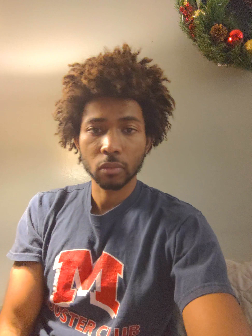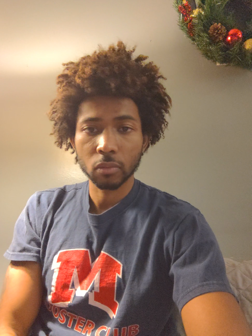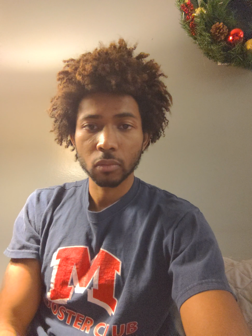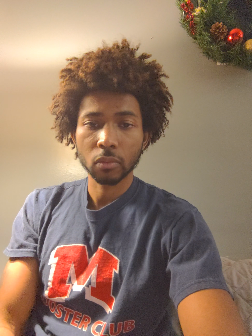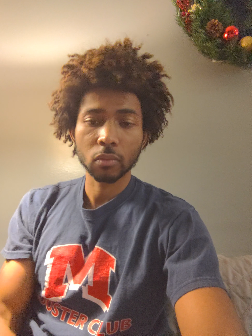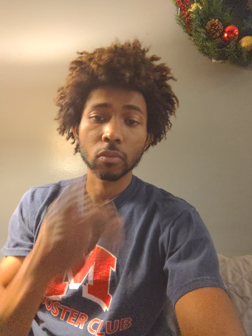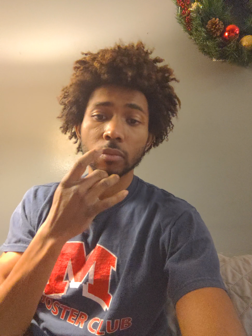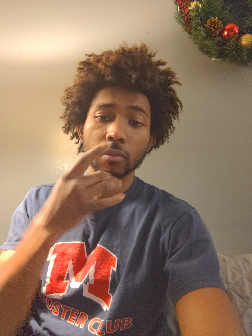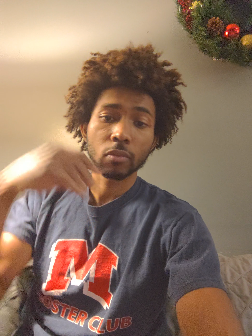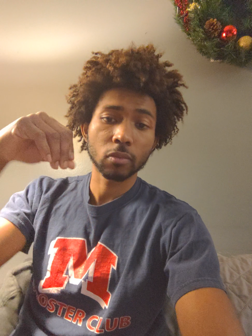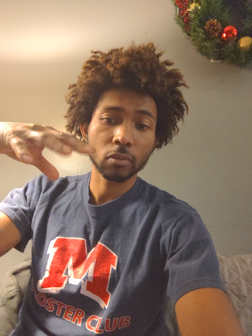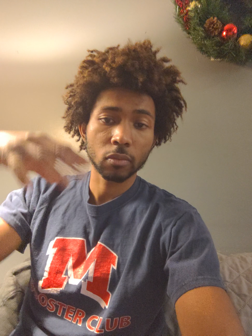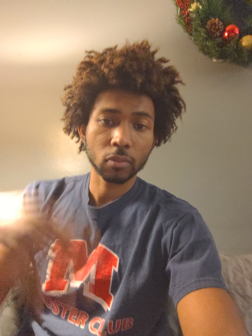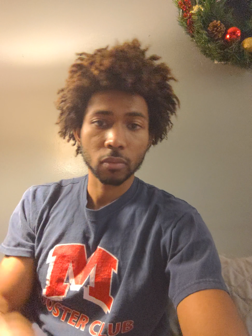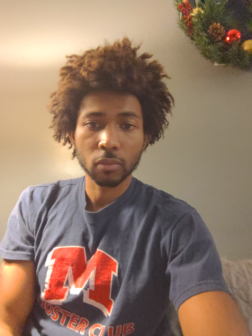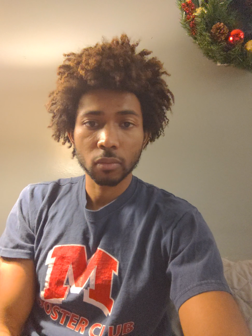lamp